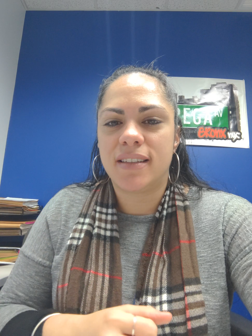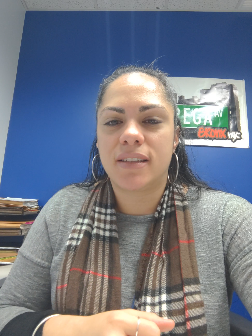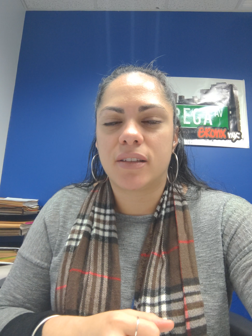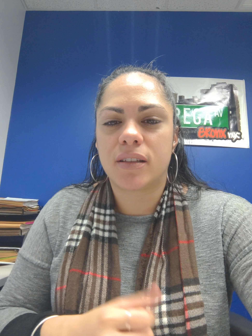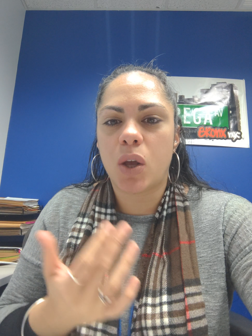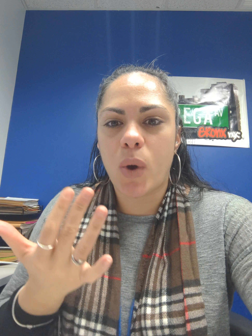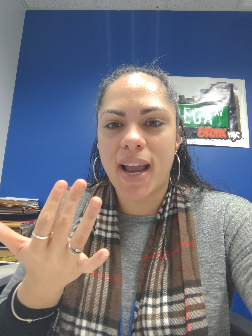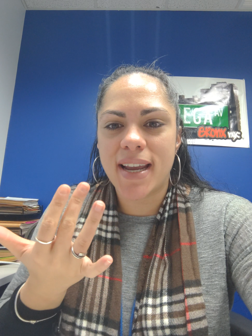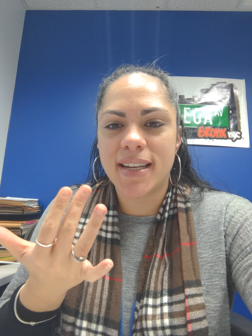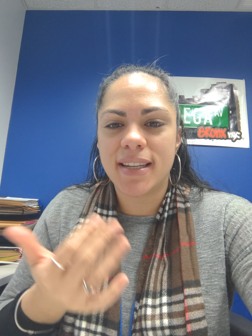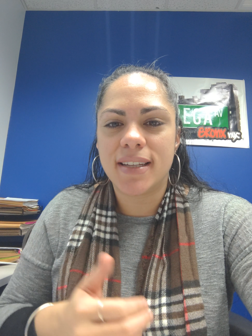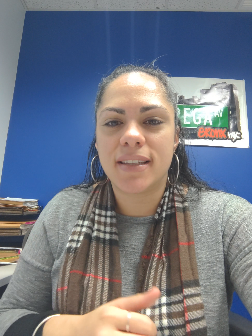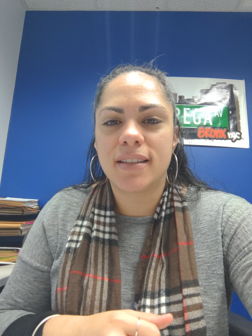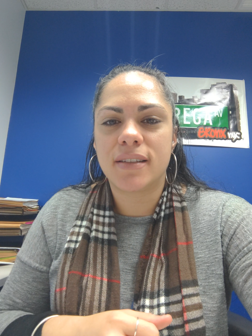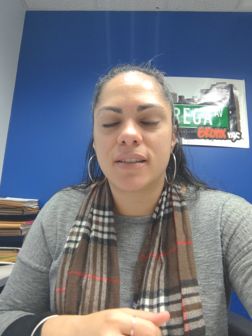wait